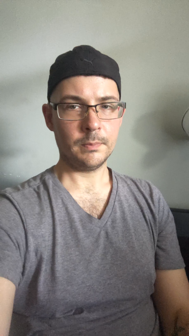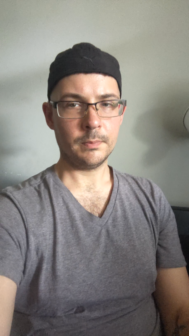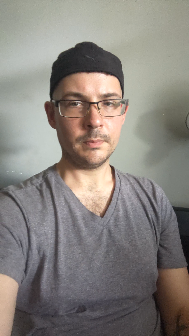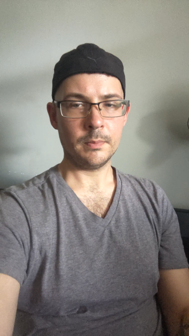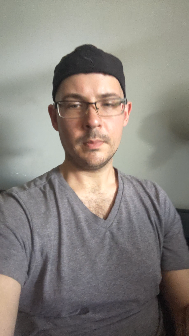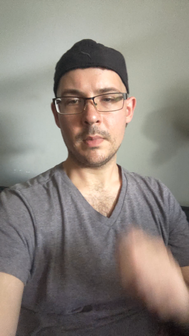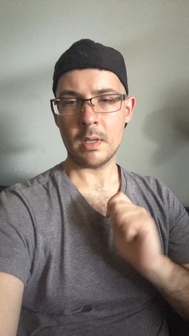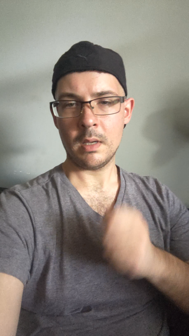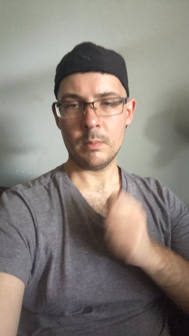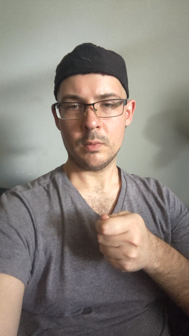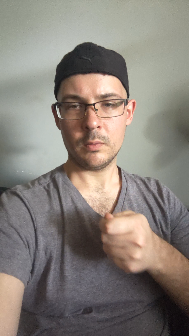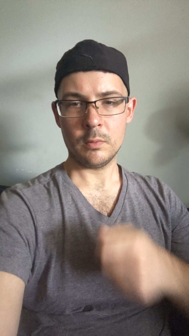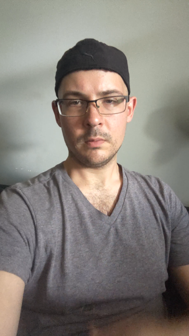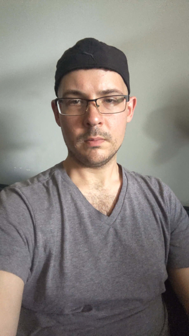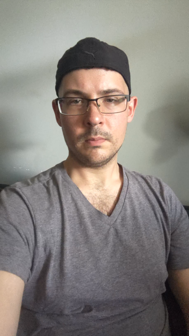hammer